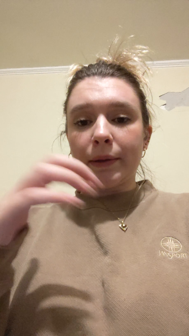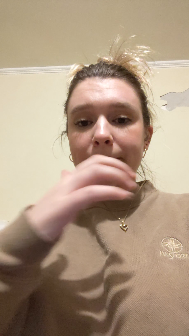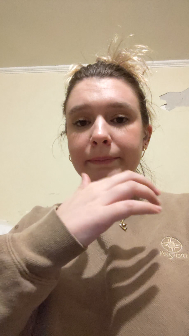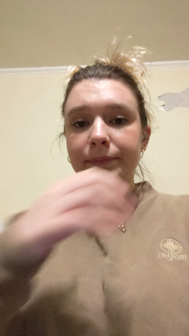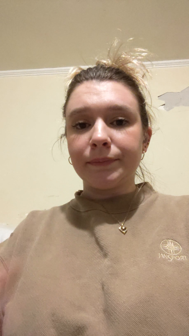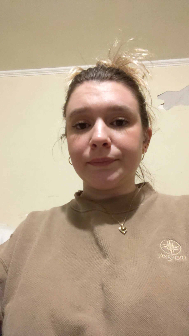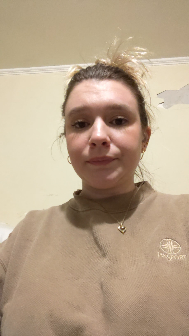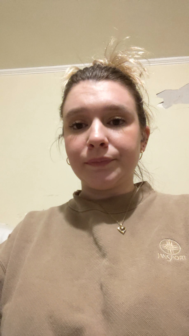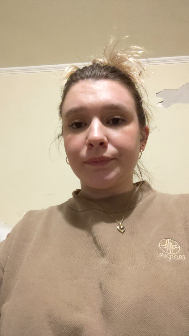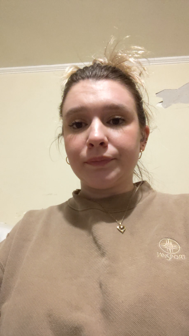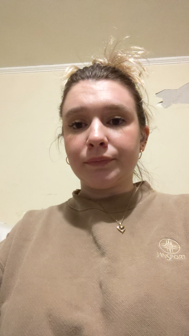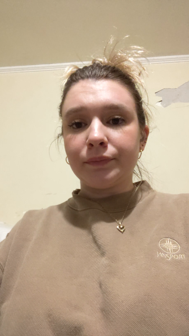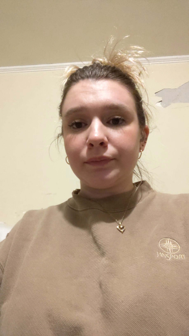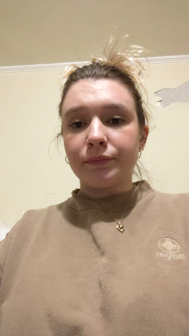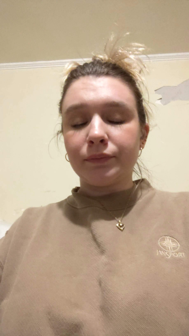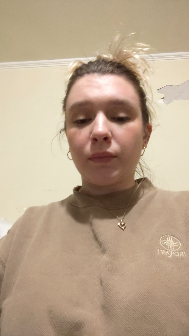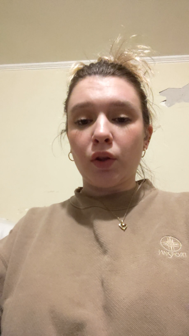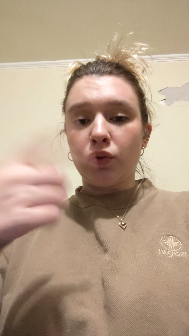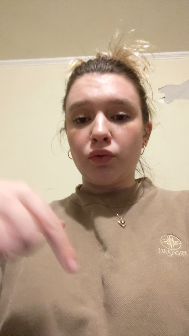around